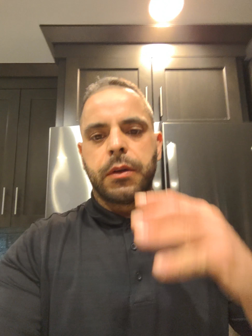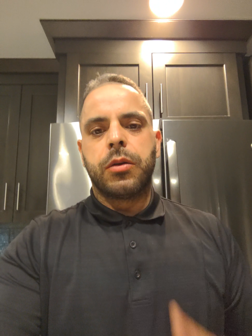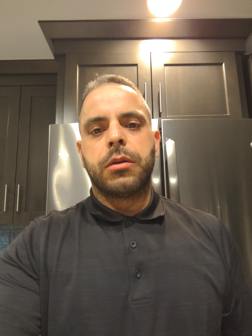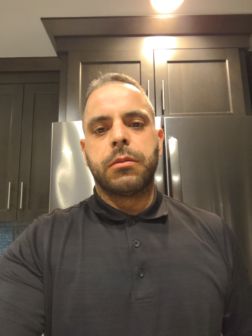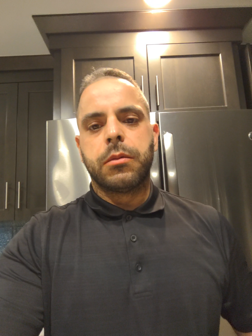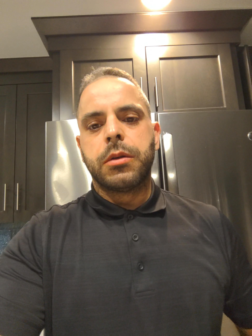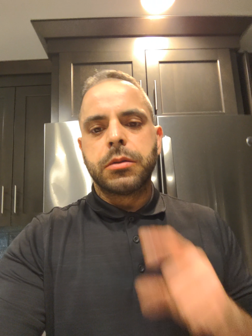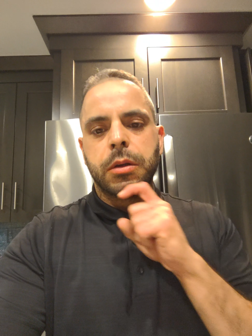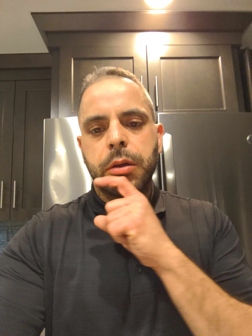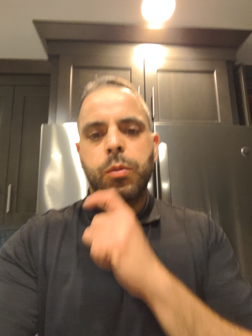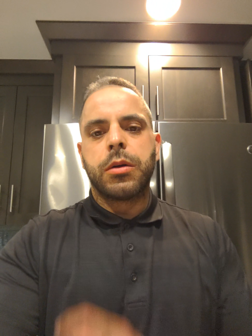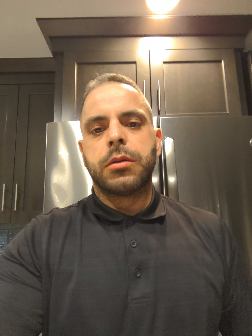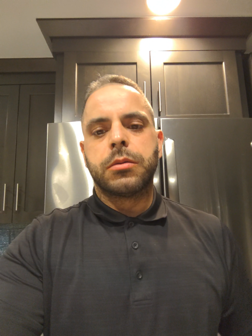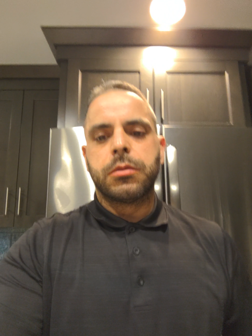cereal